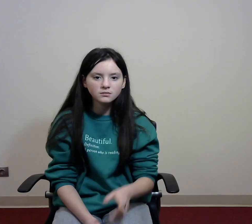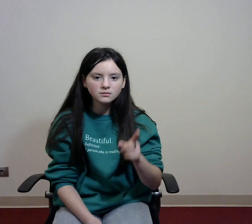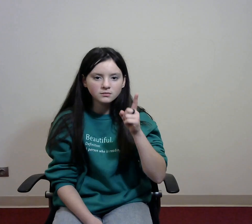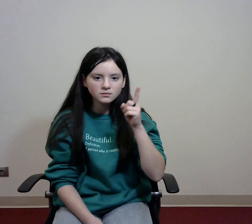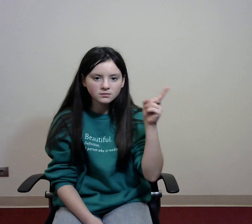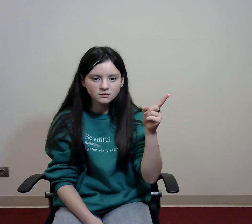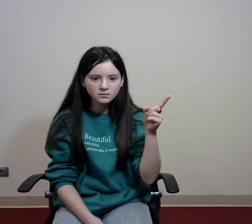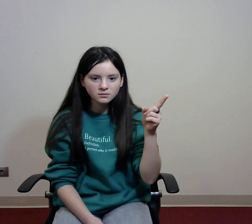onun